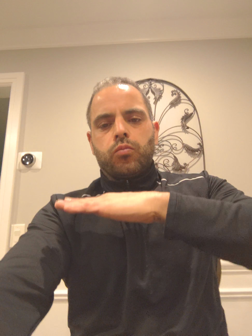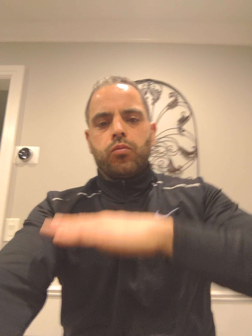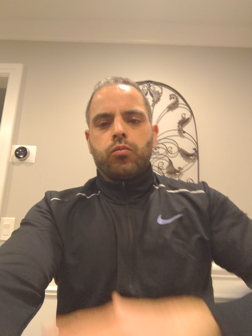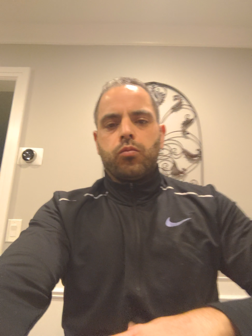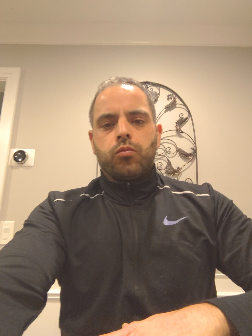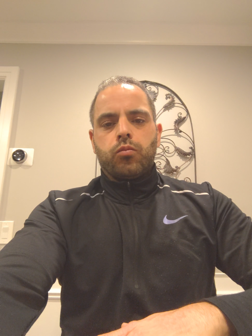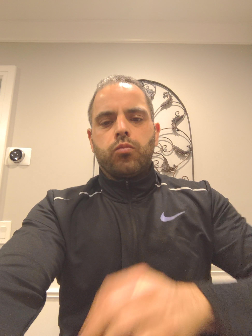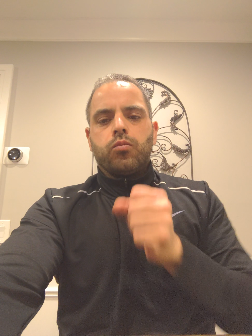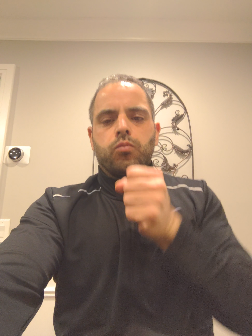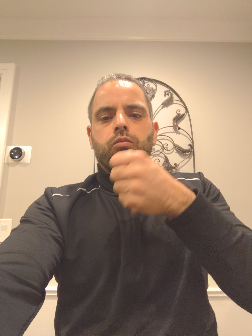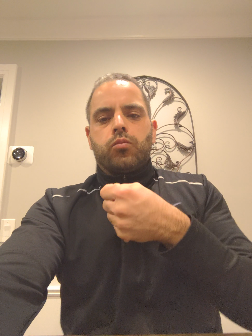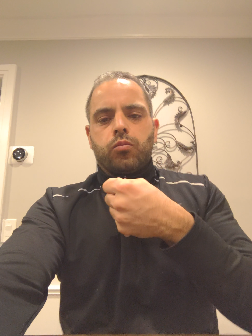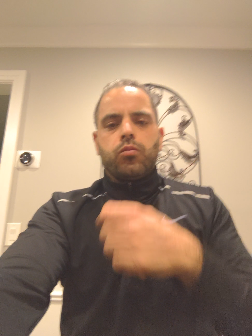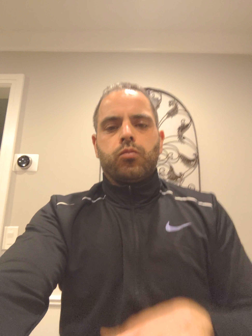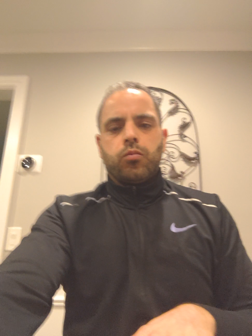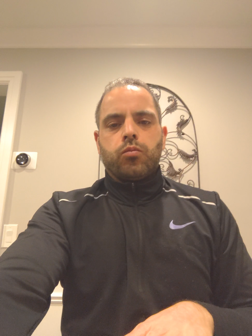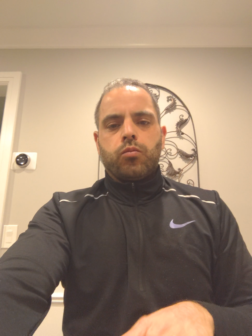make